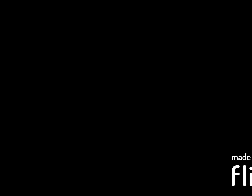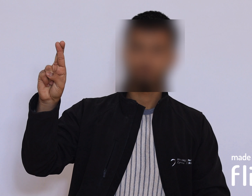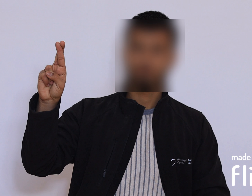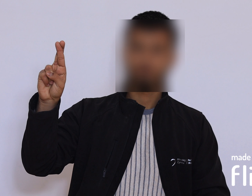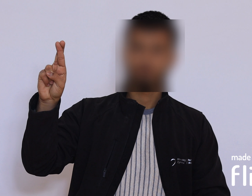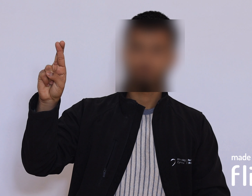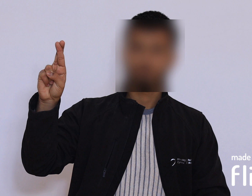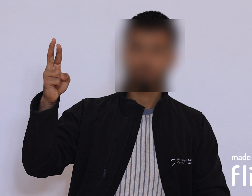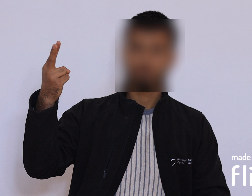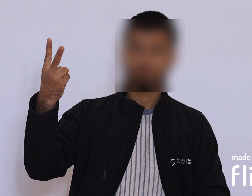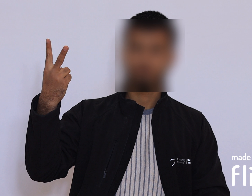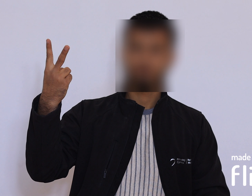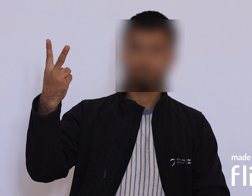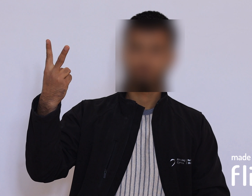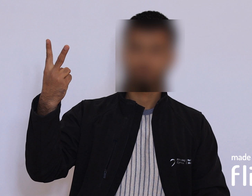ڑ